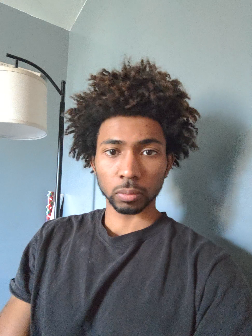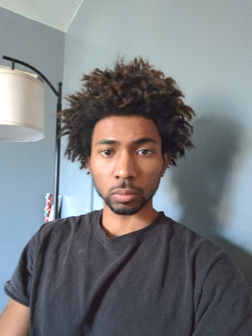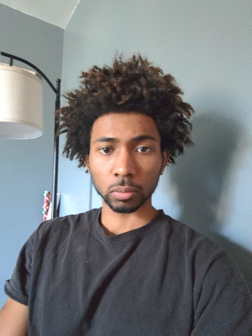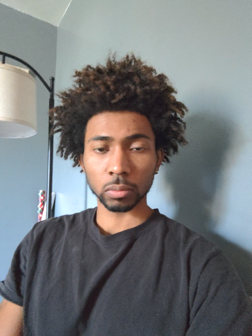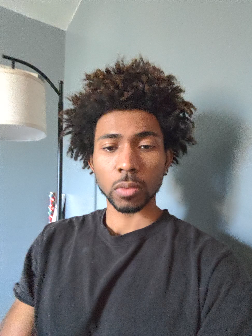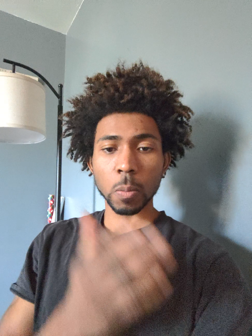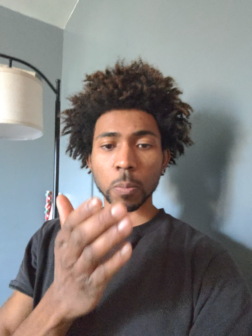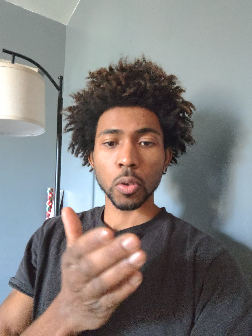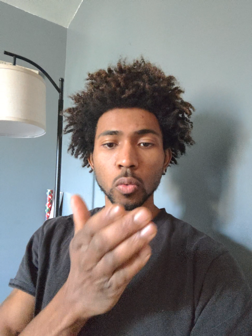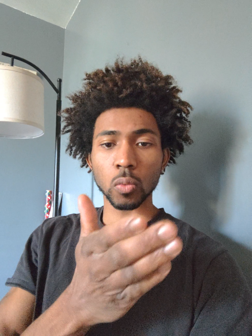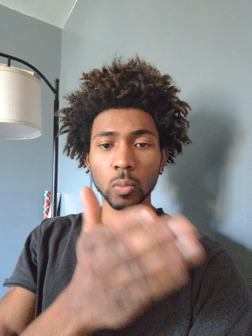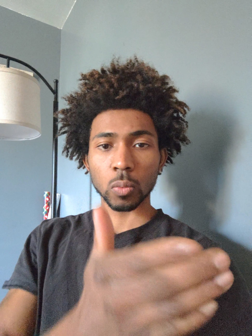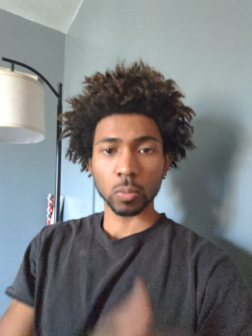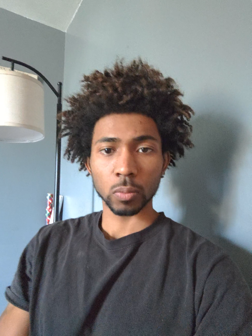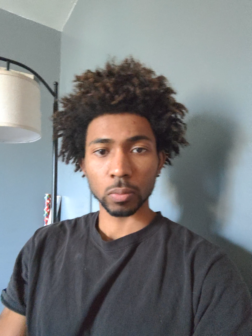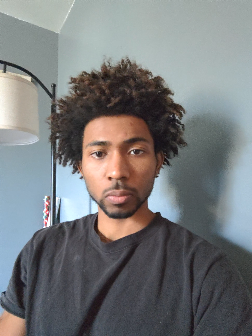boat